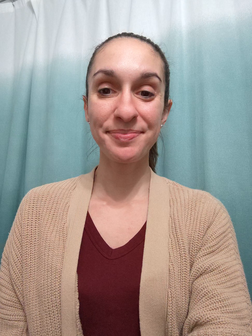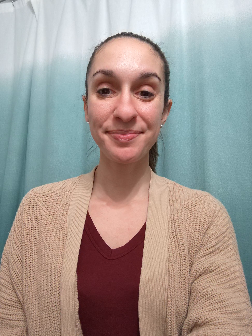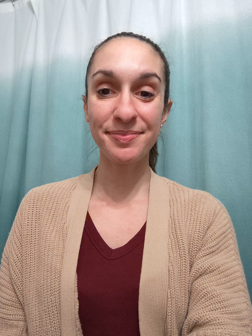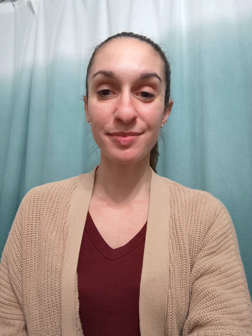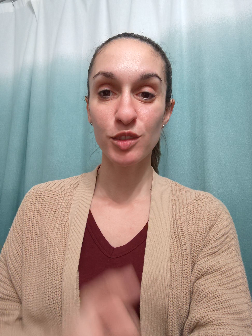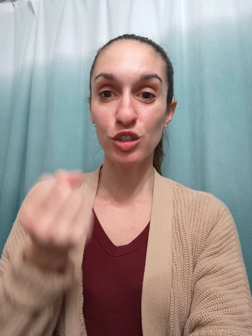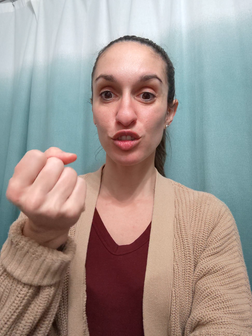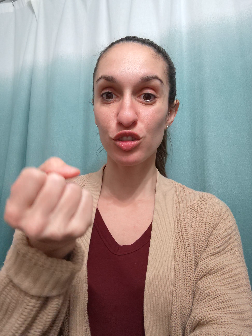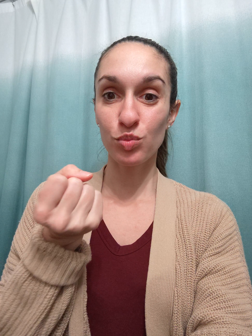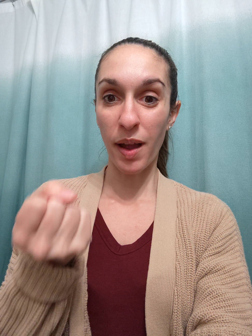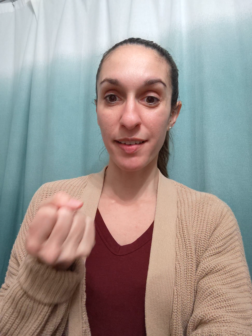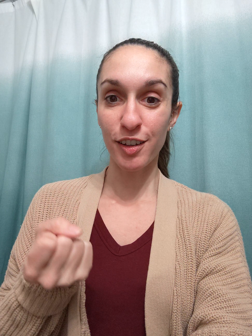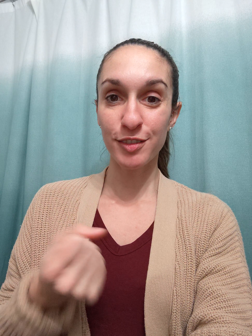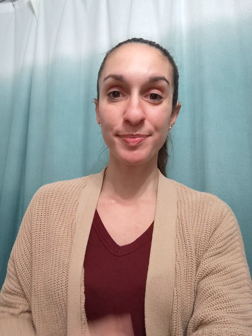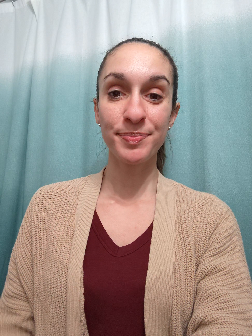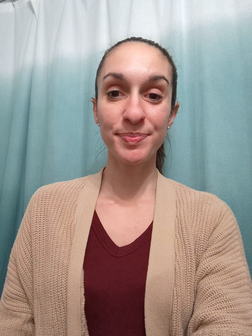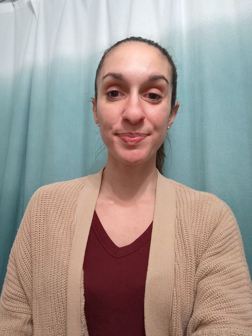drawer